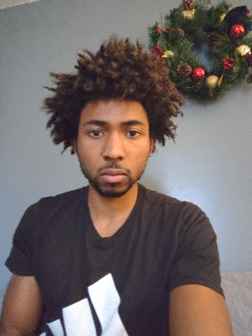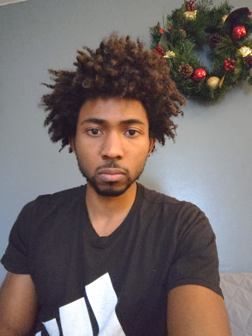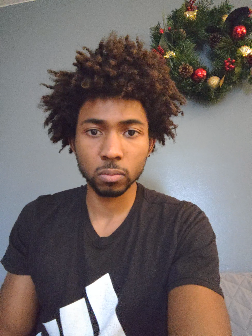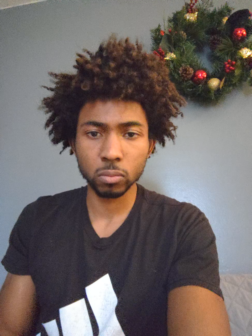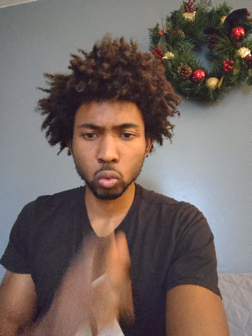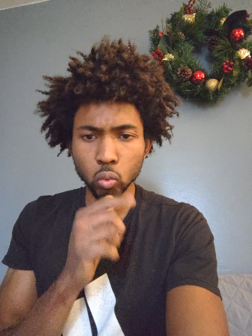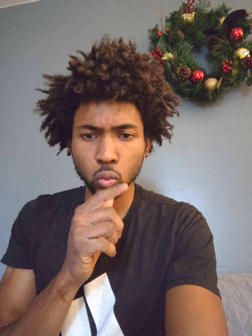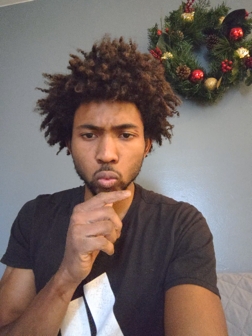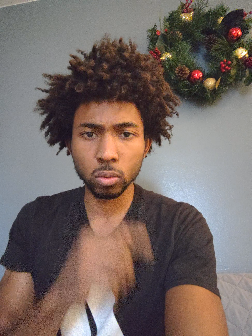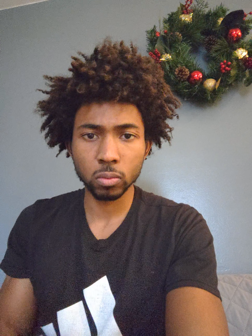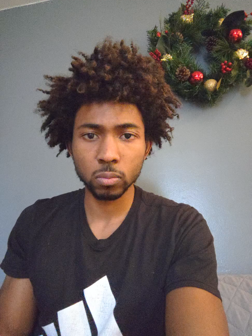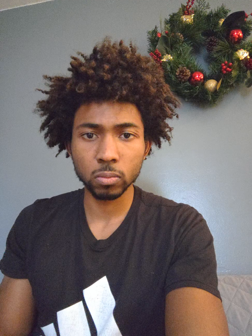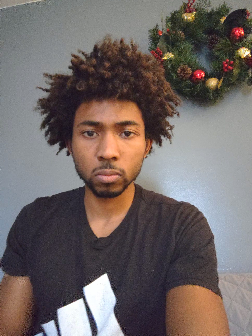who